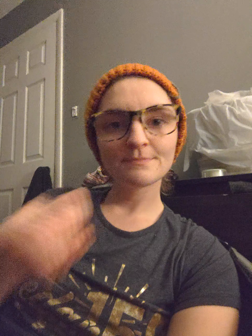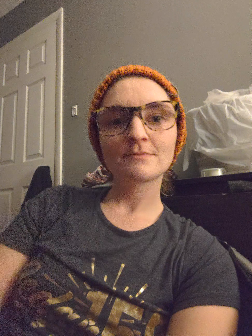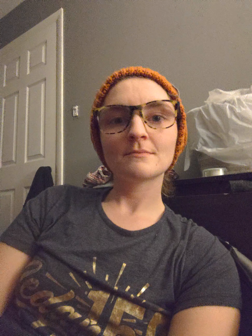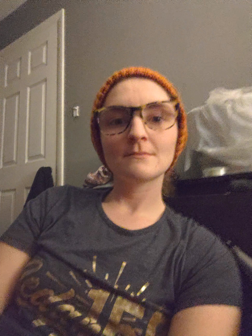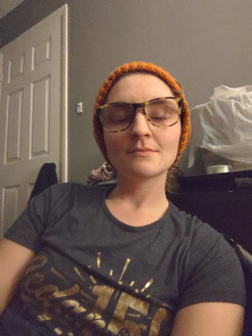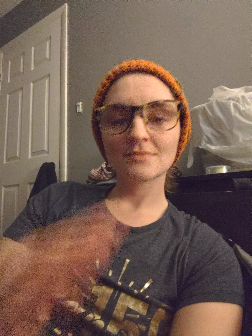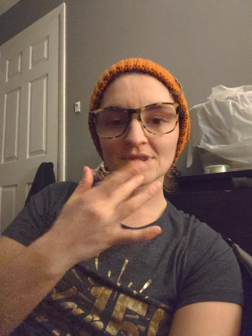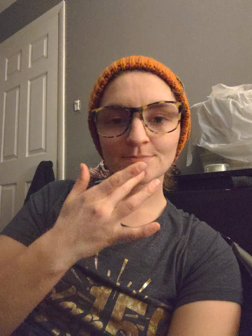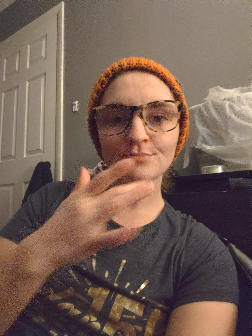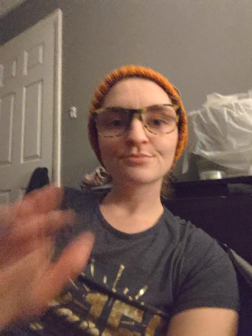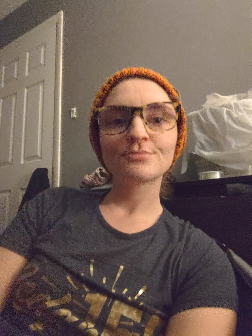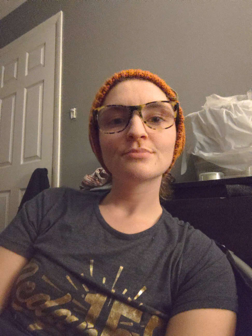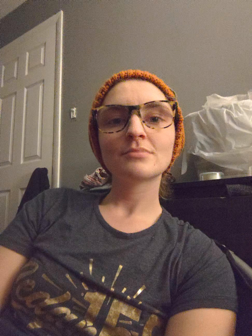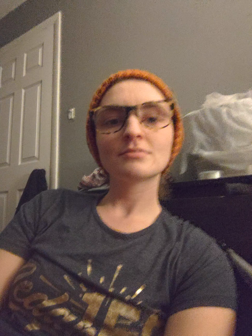taste